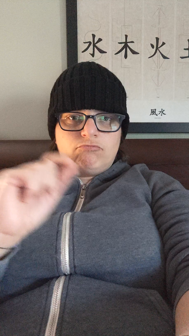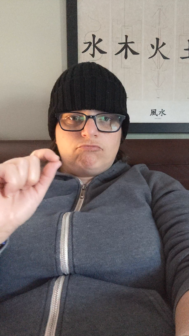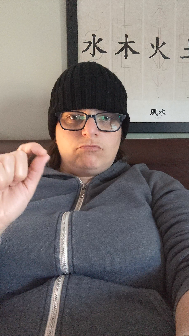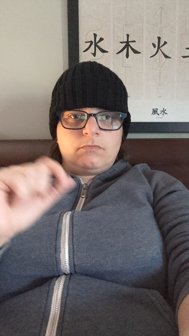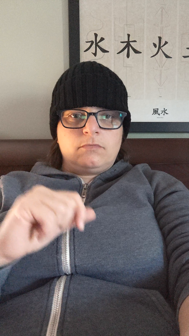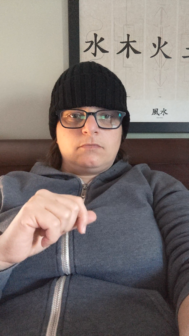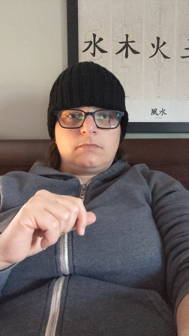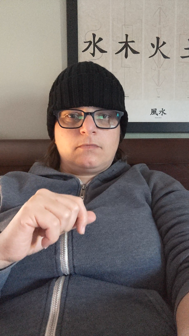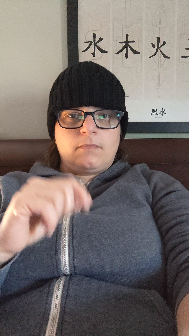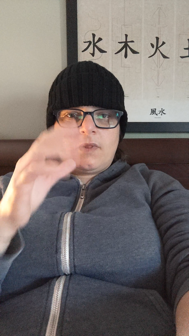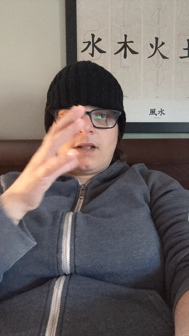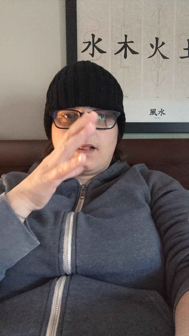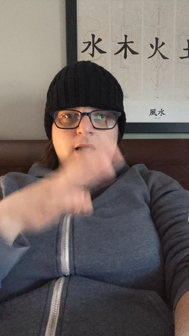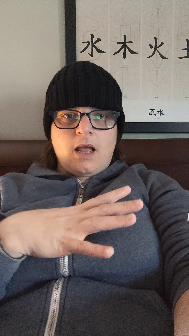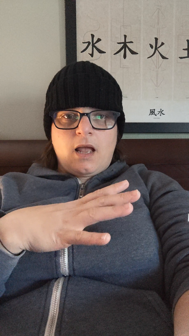lady